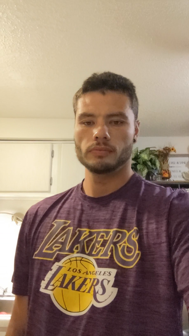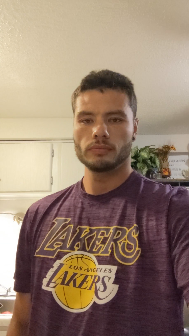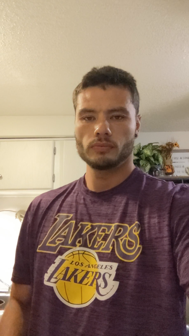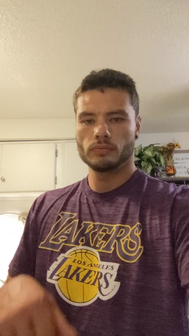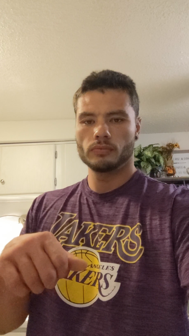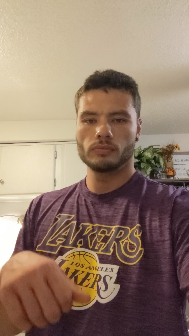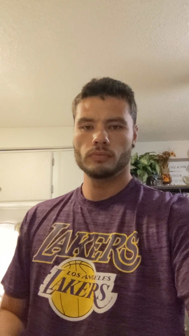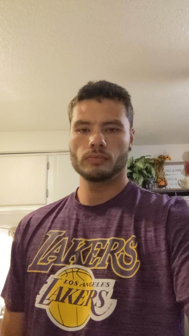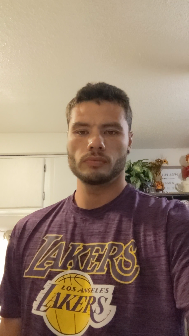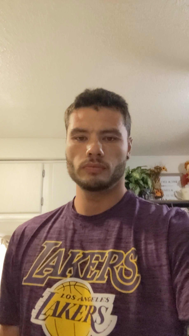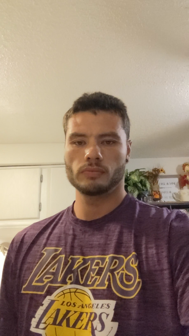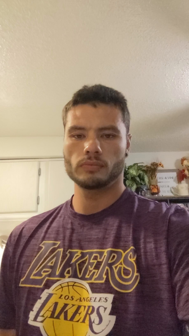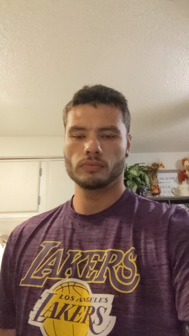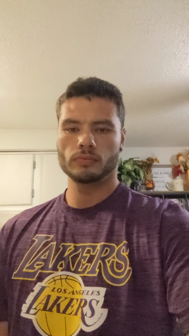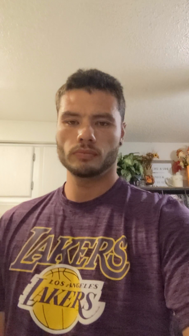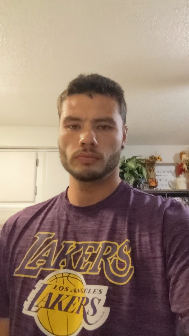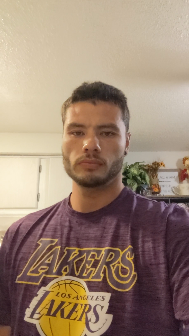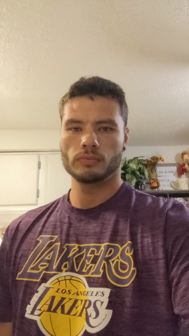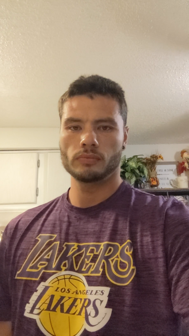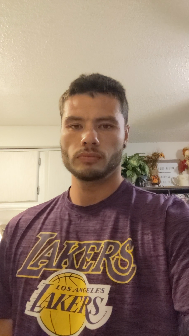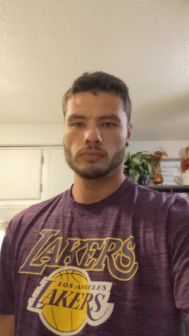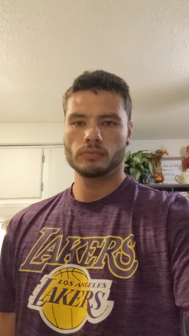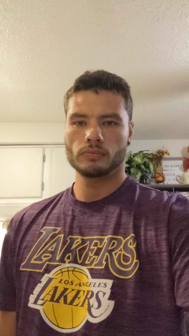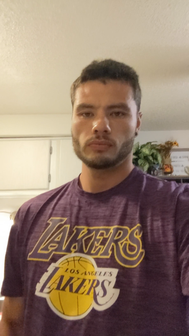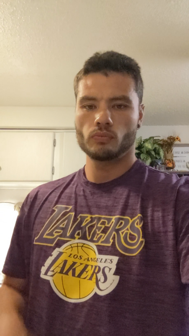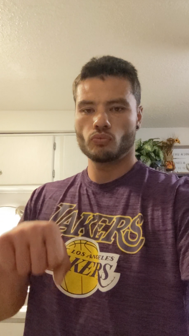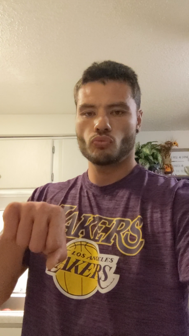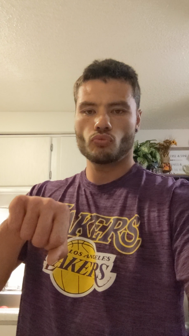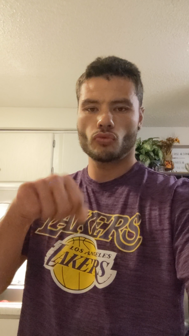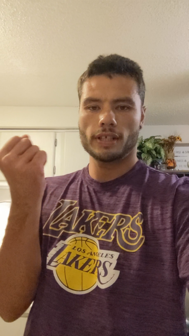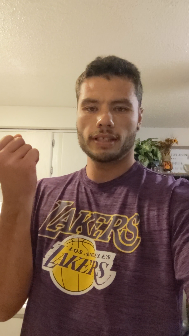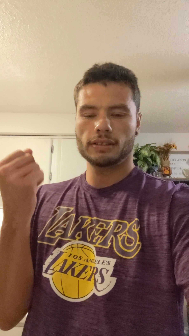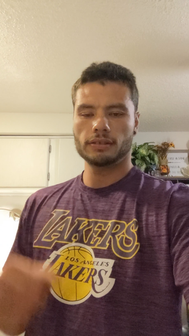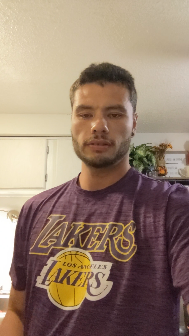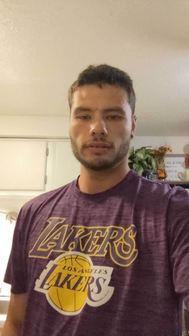break